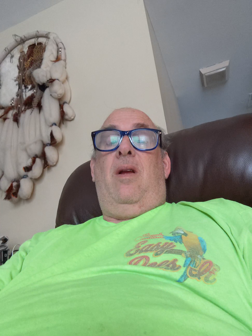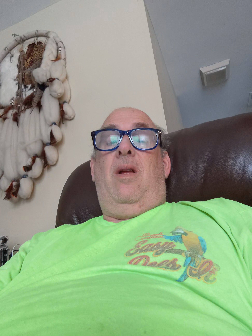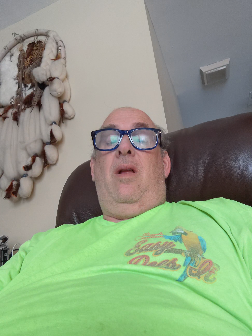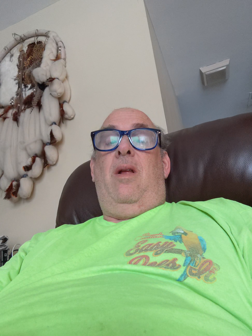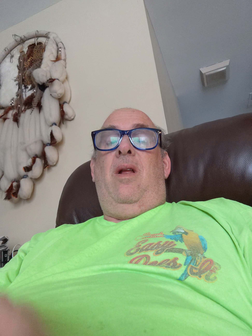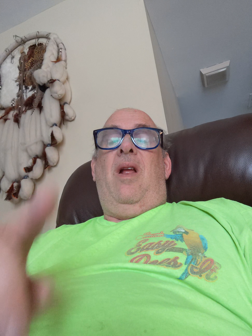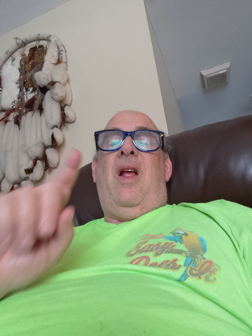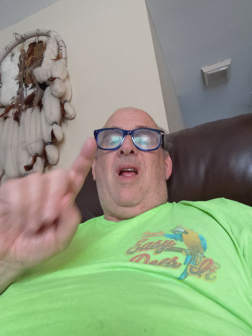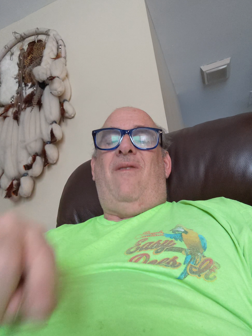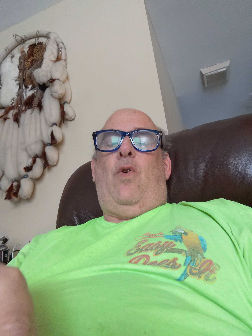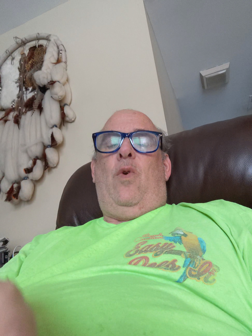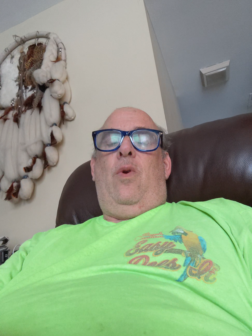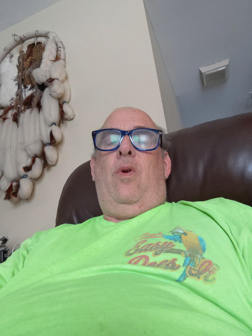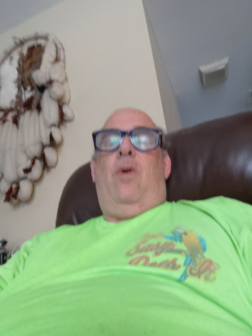have to